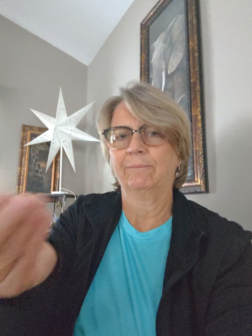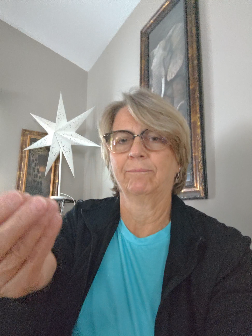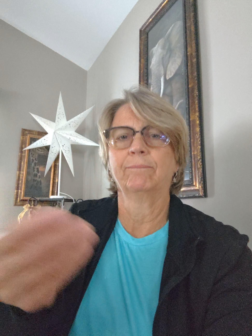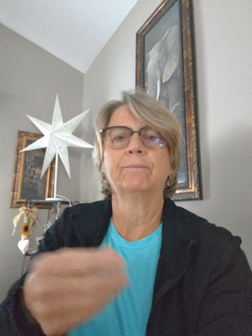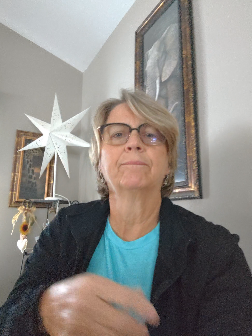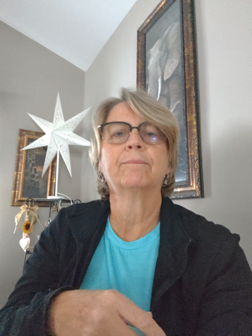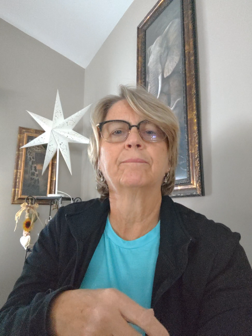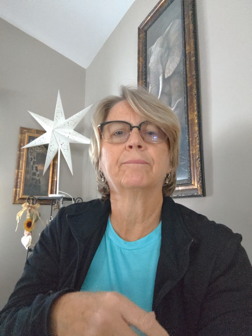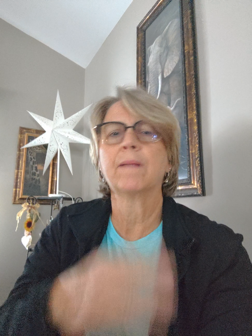give